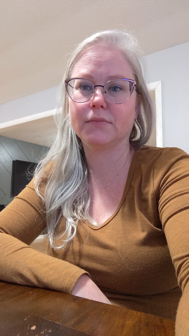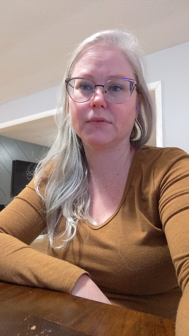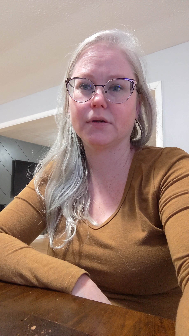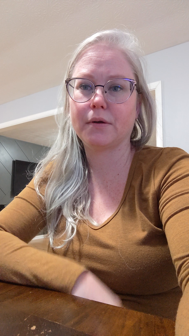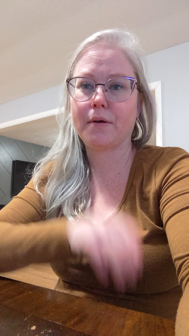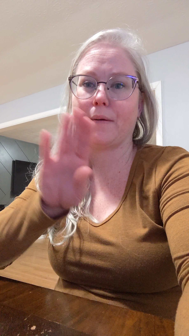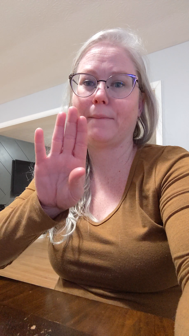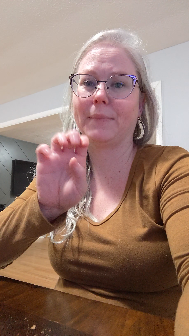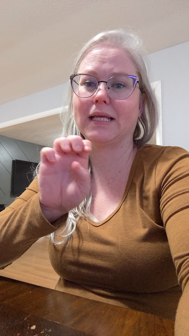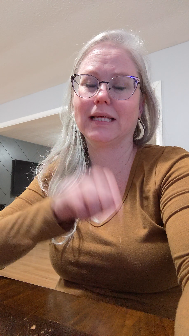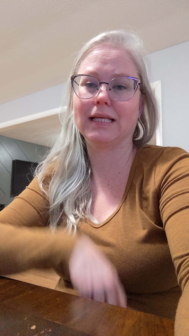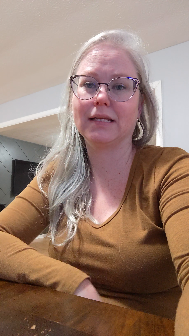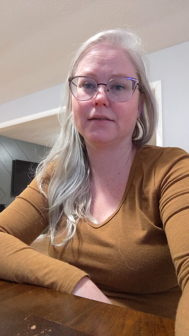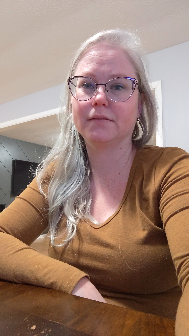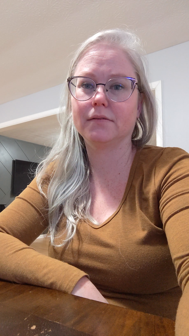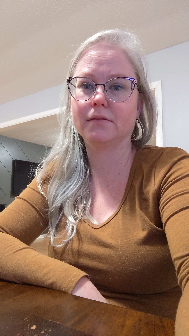be